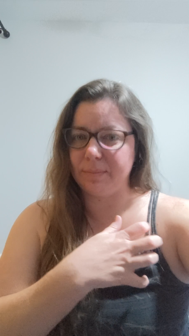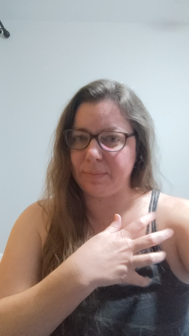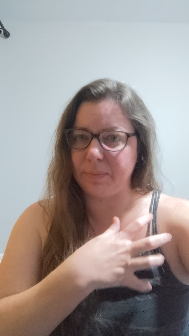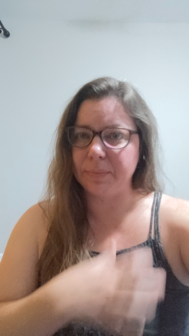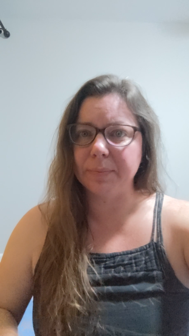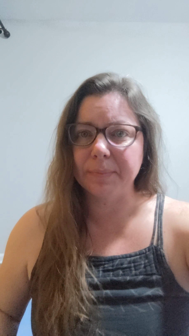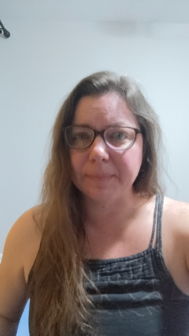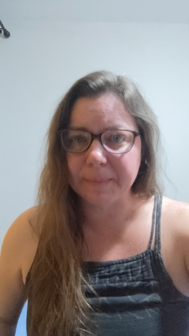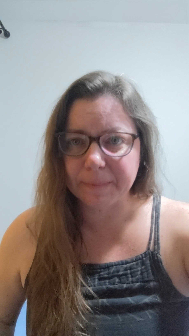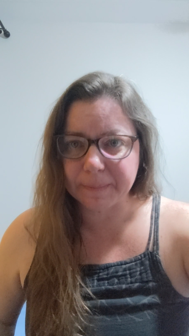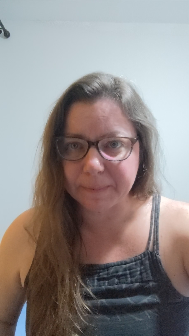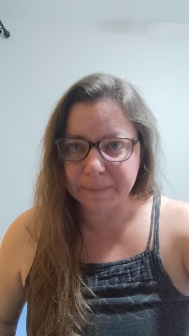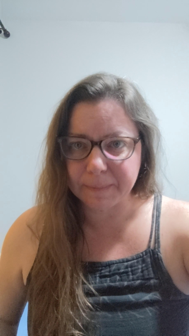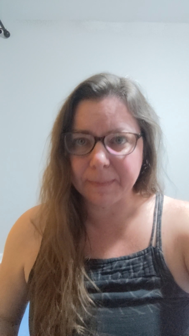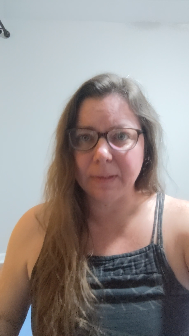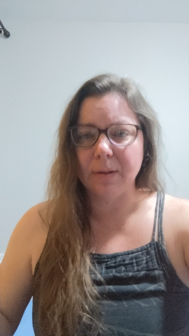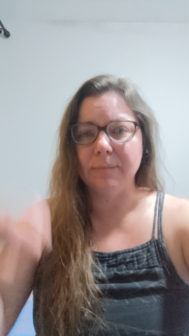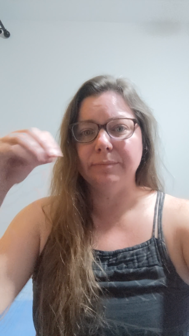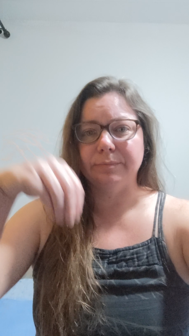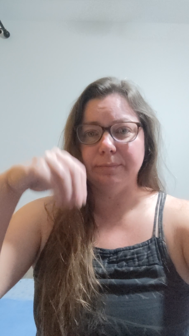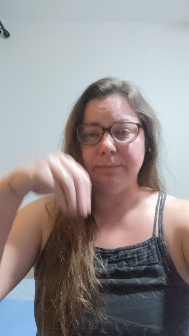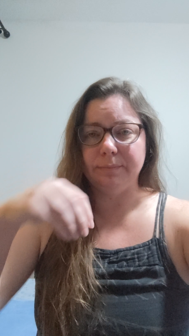inside